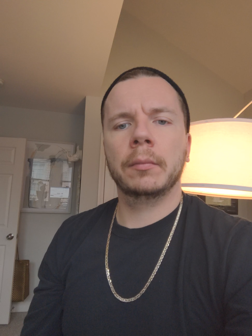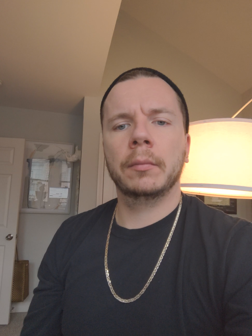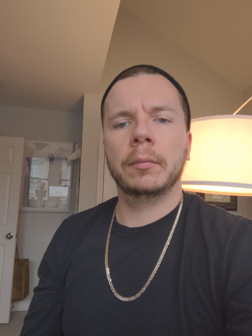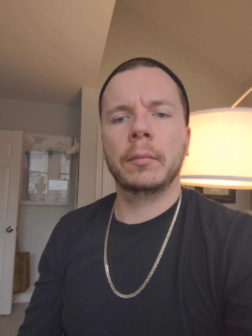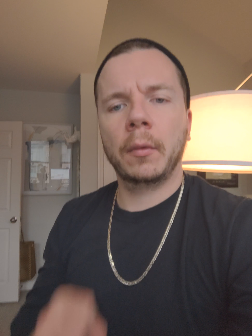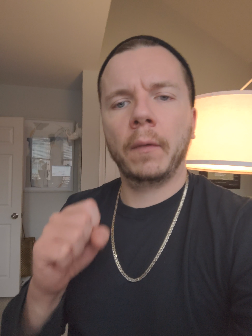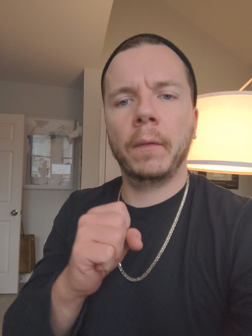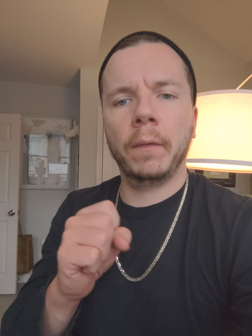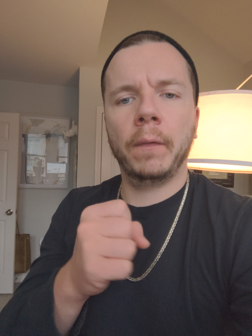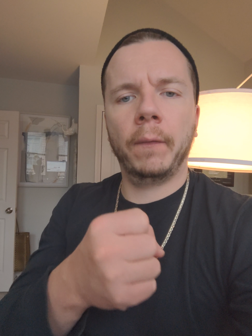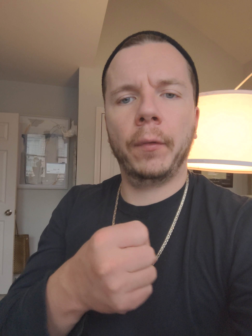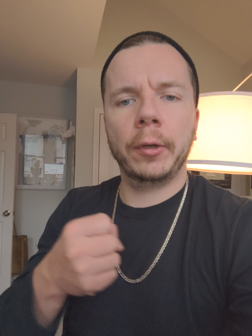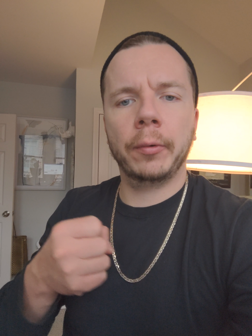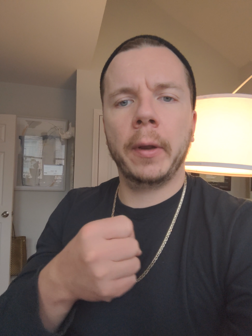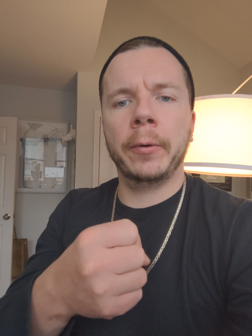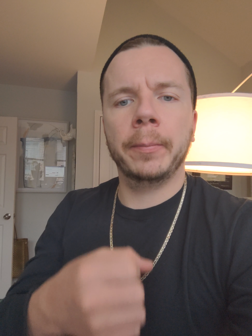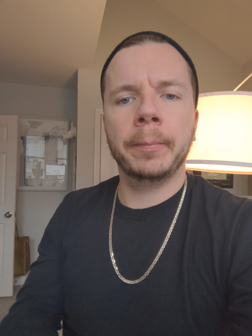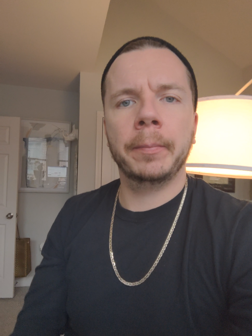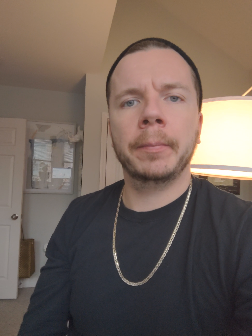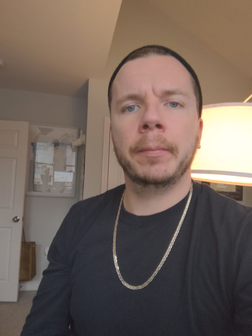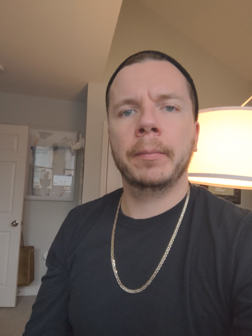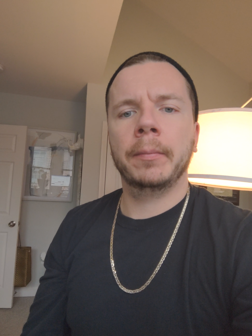refrigerator